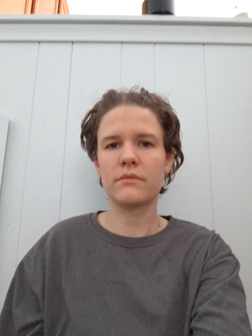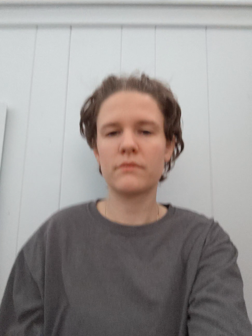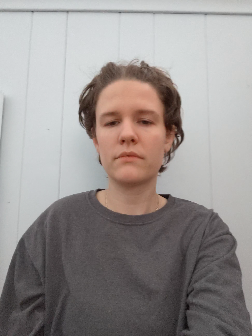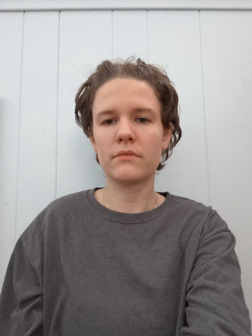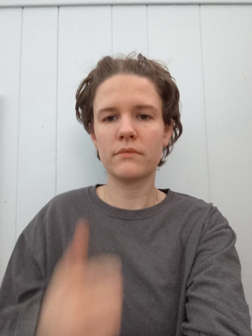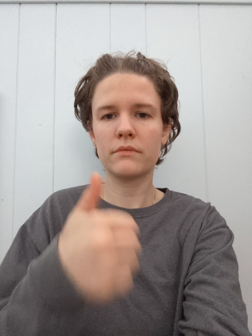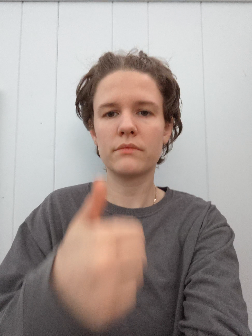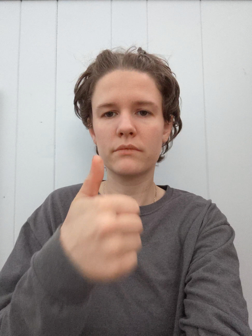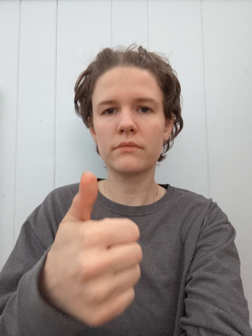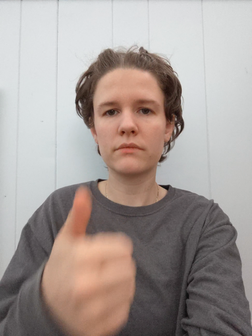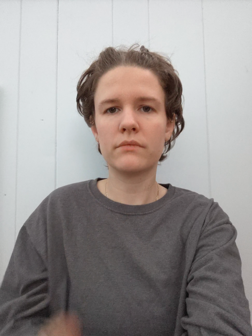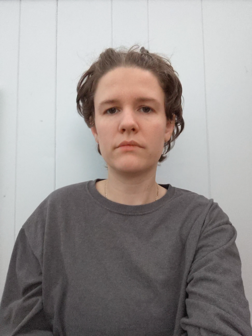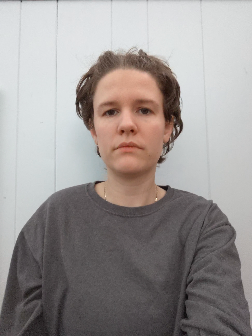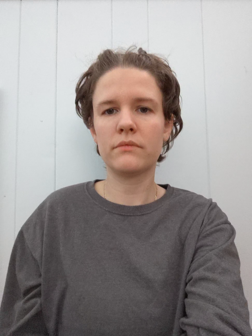yourself